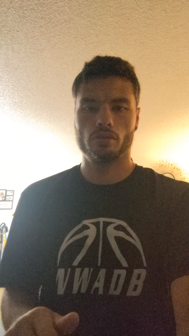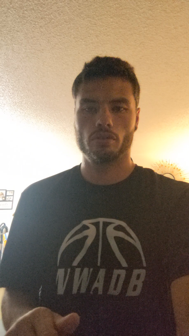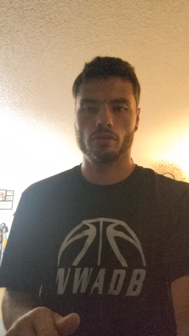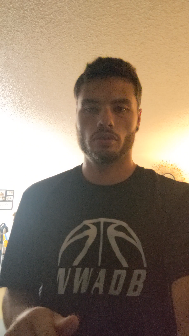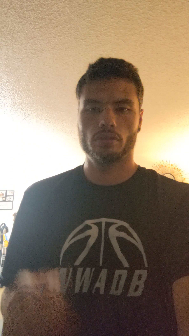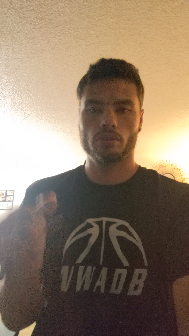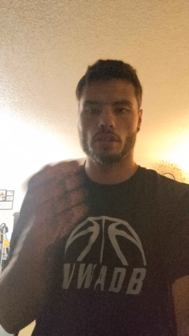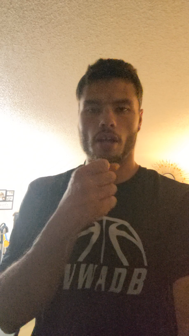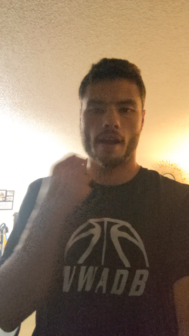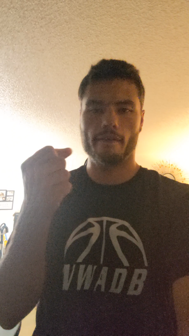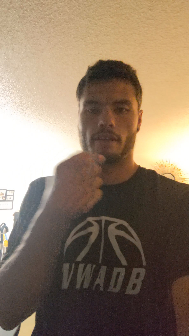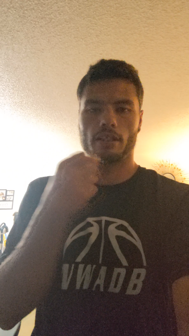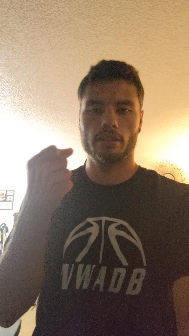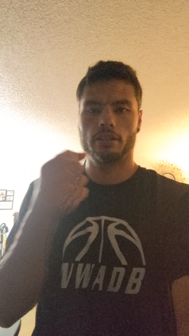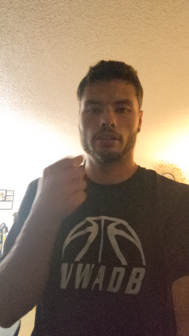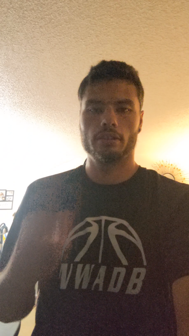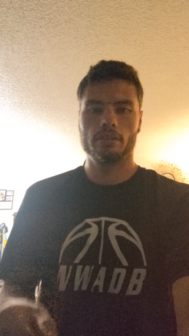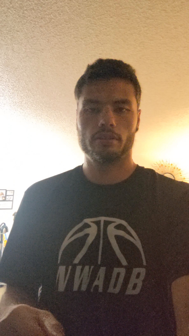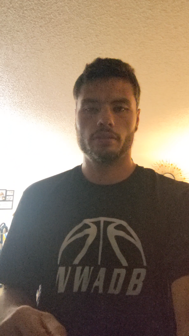coffee